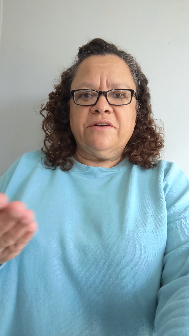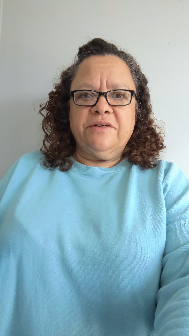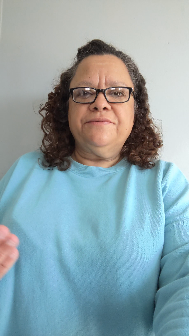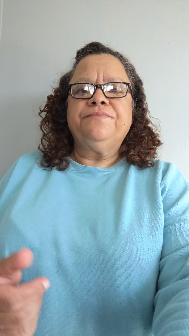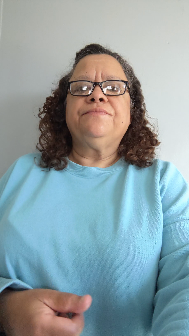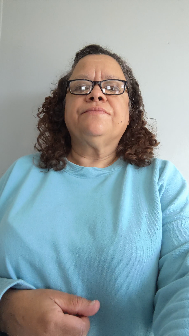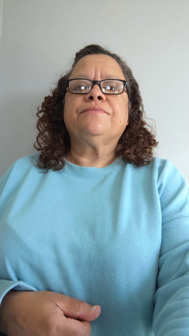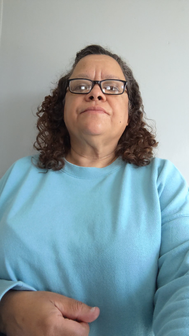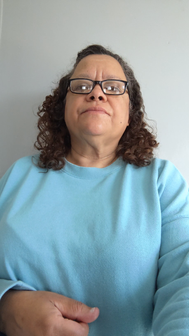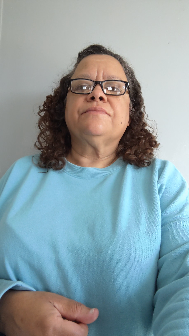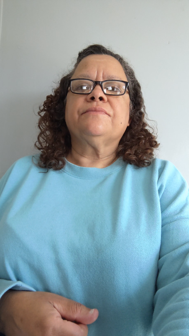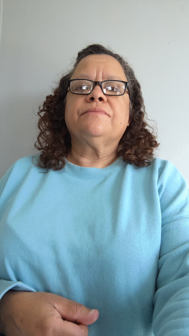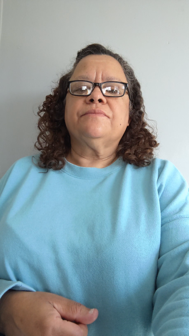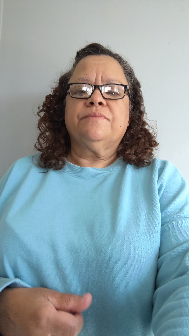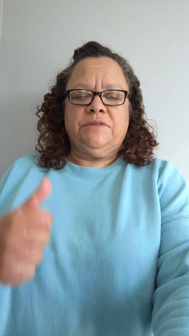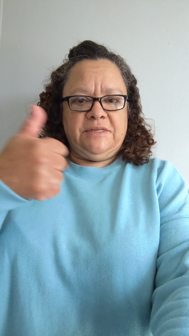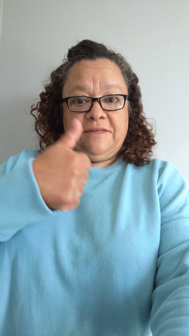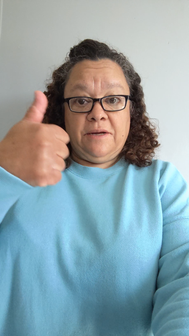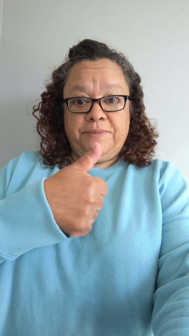game